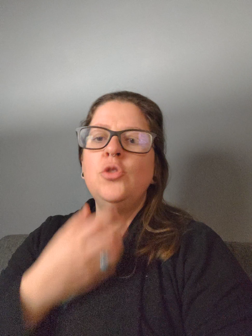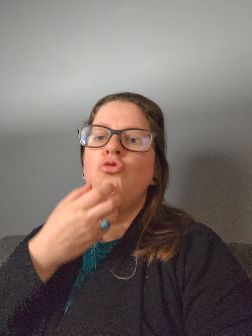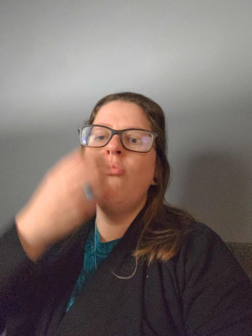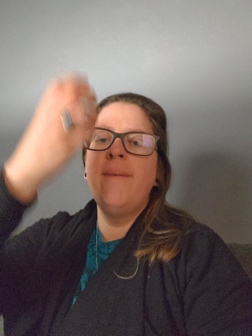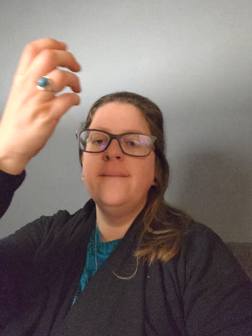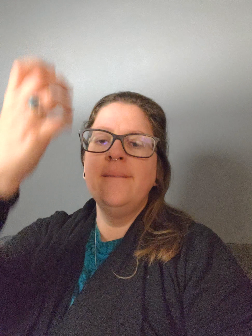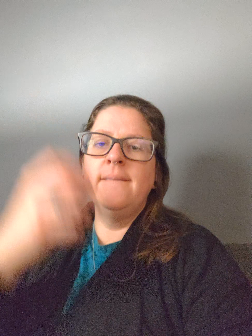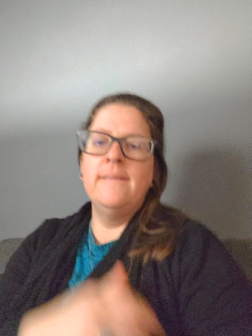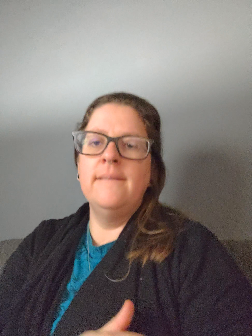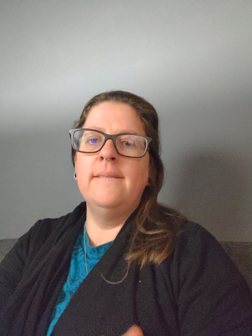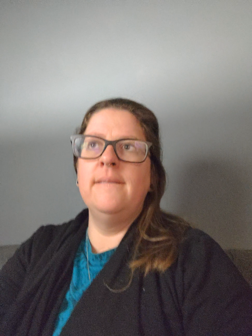giraffe